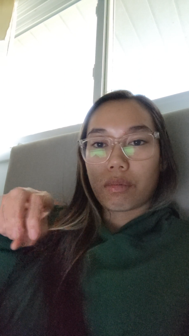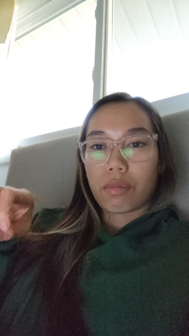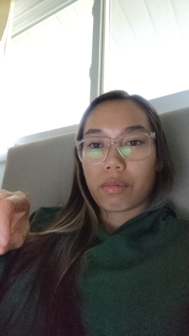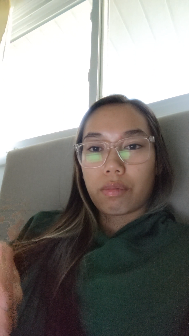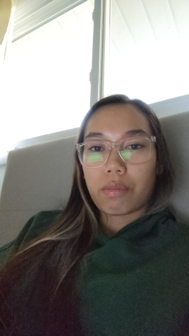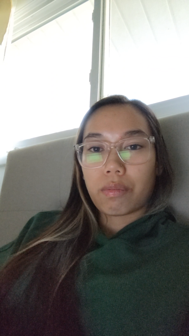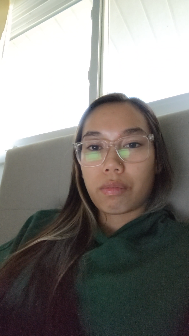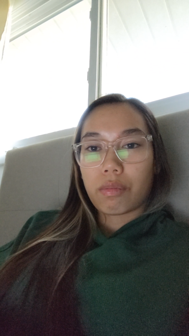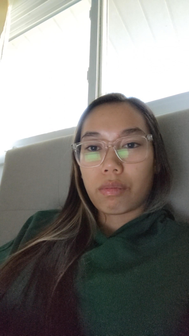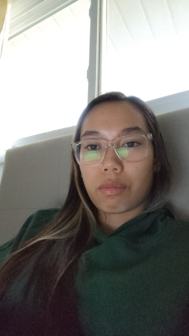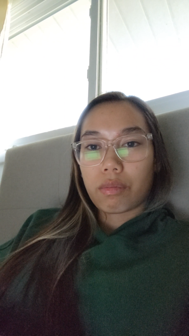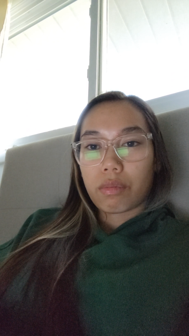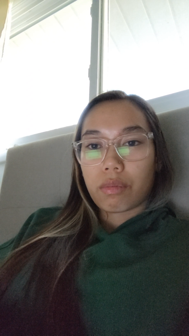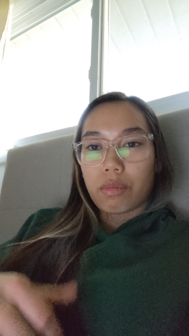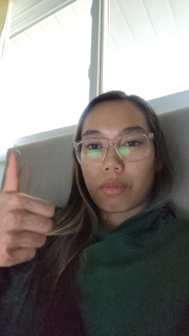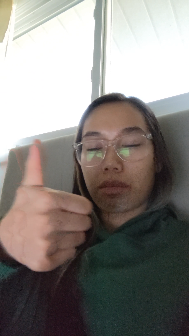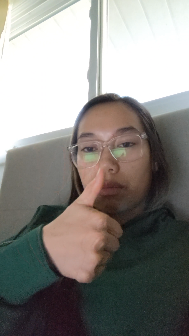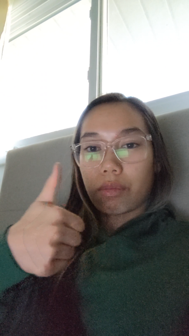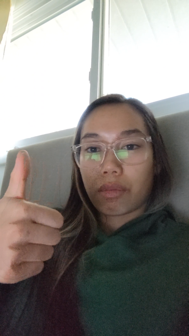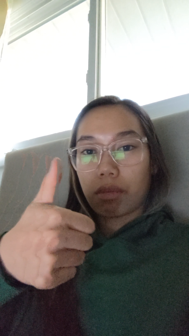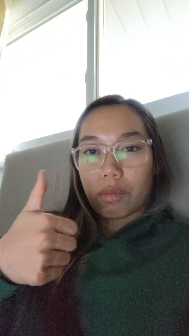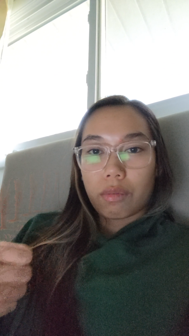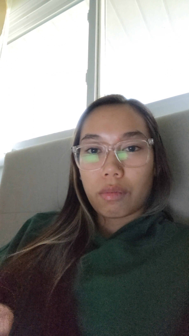basement